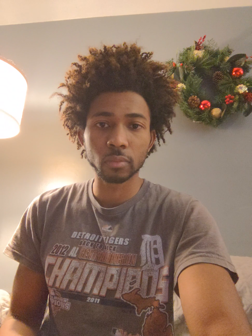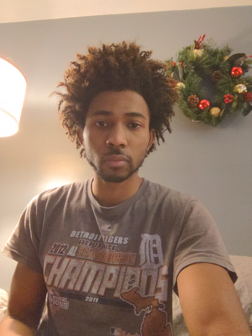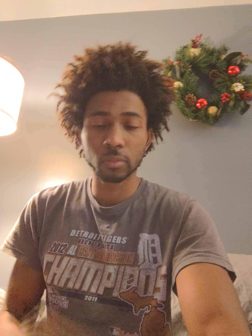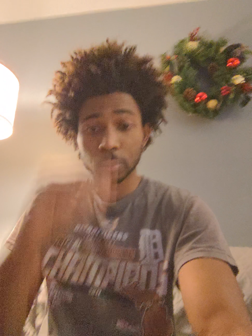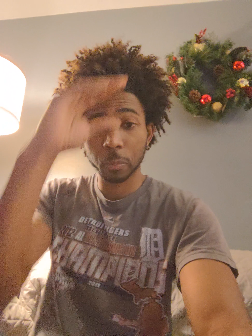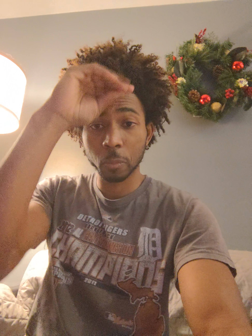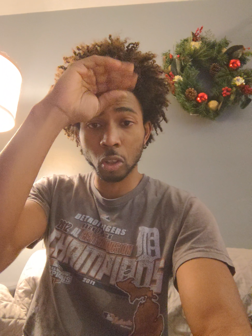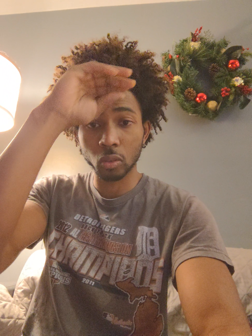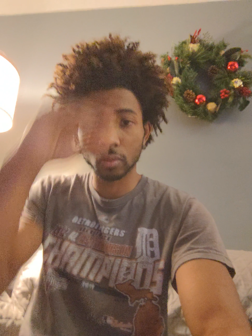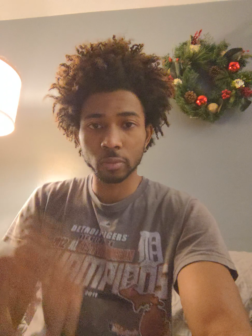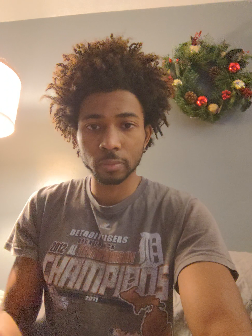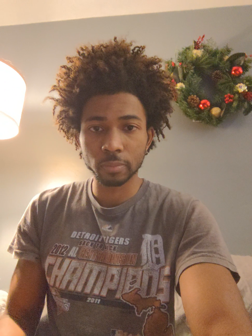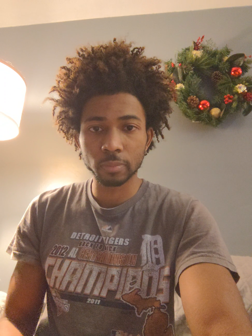boy